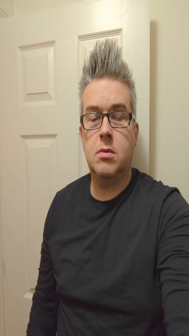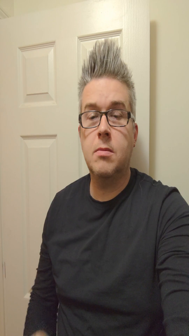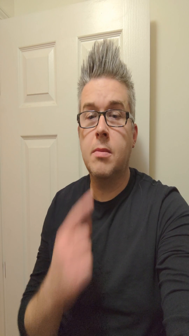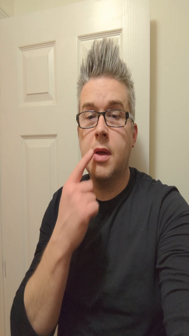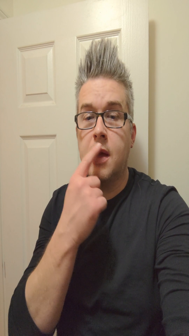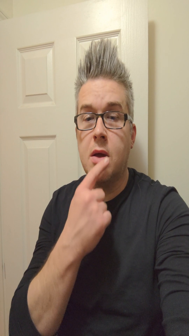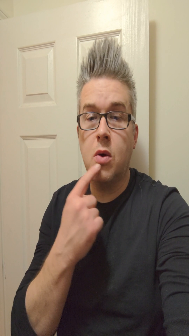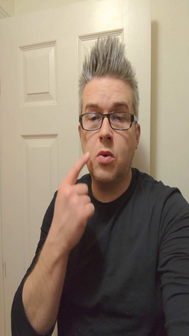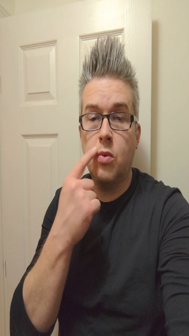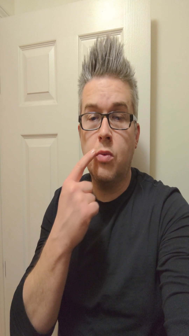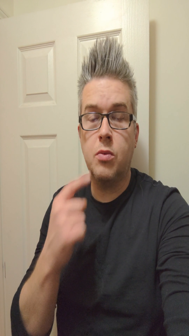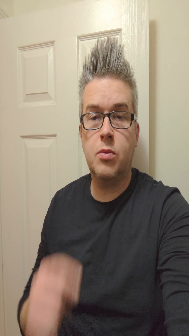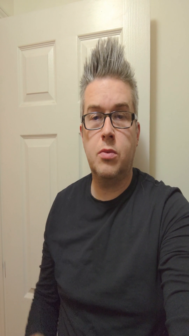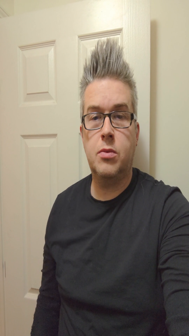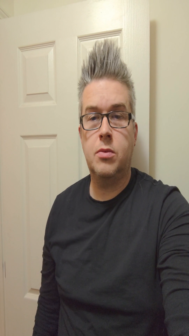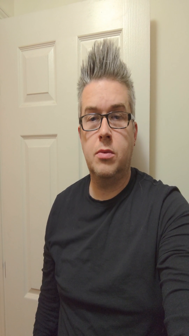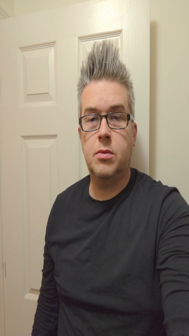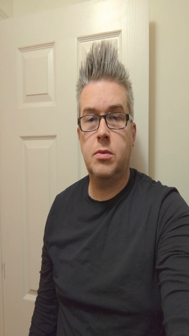mouth